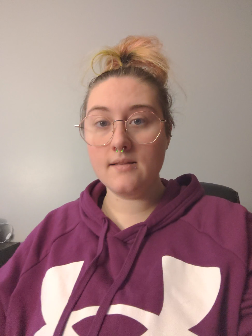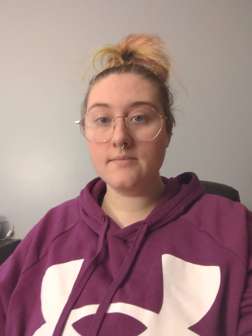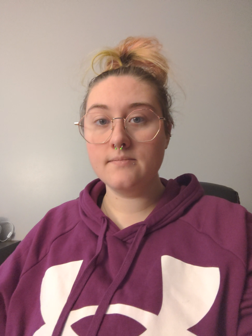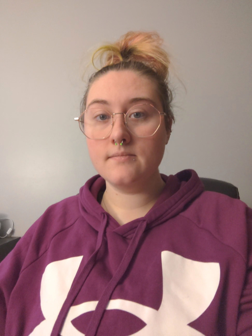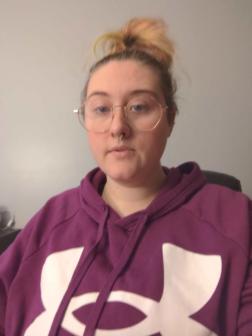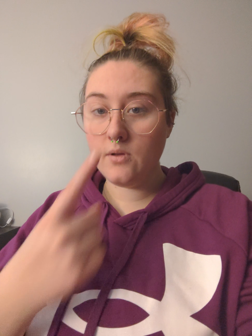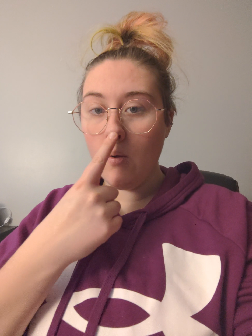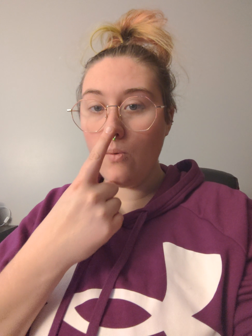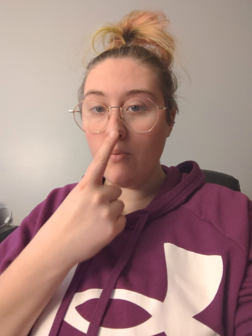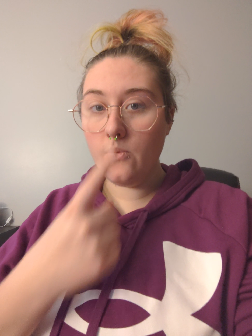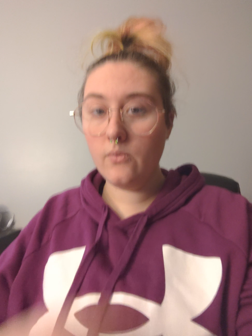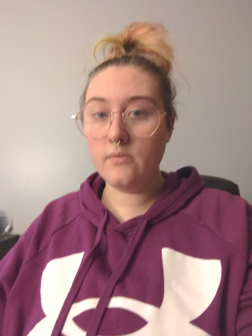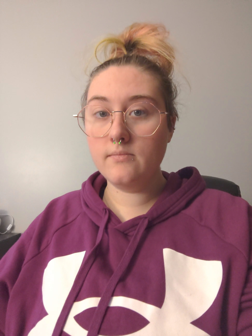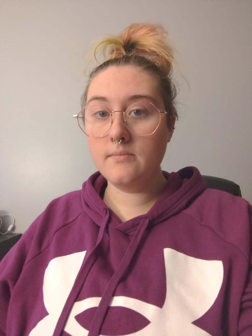nose